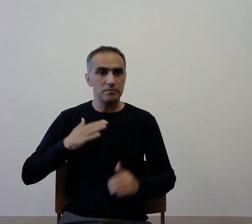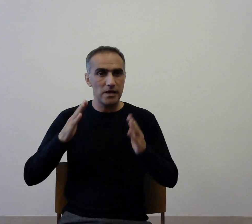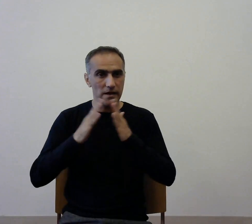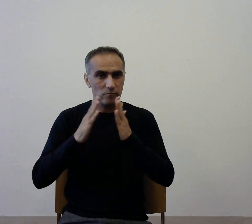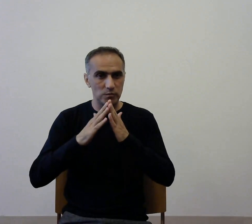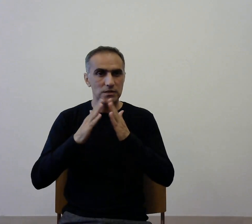ev